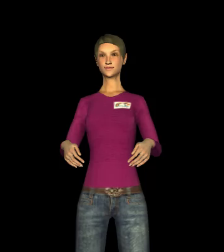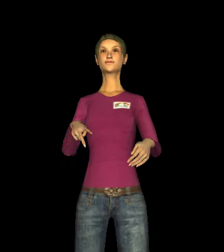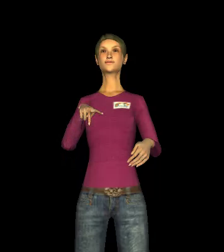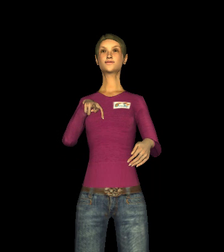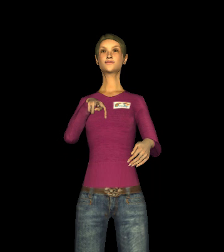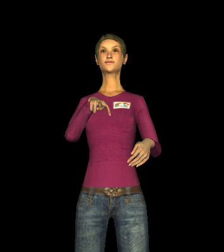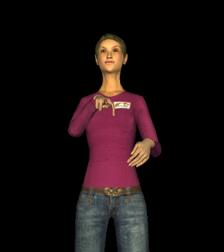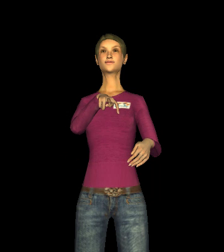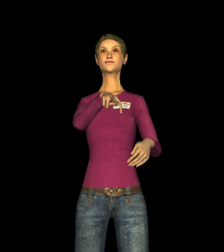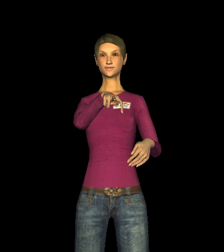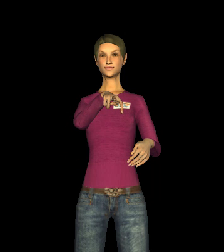يمشي